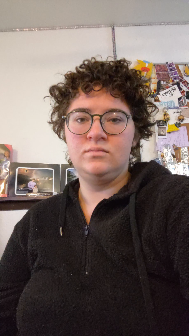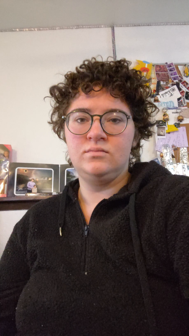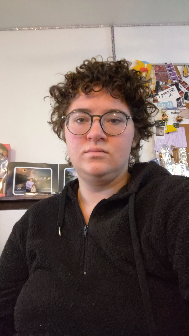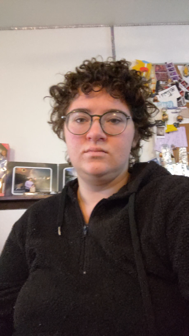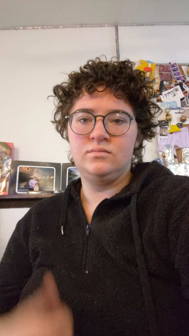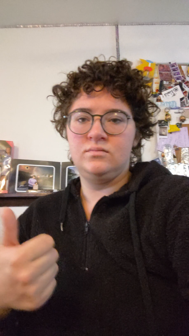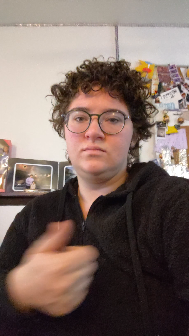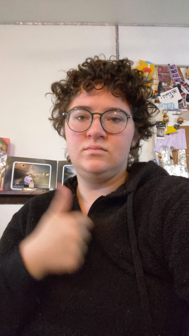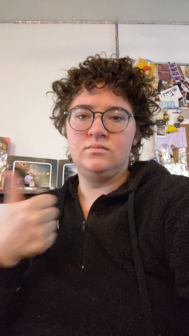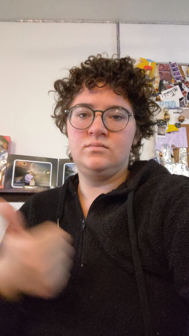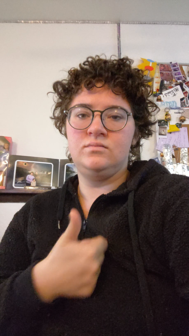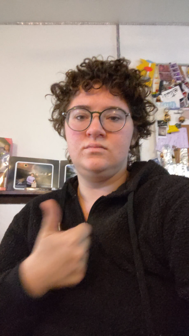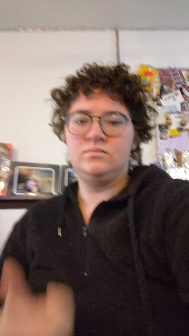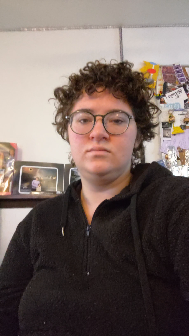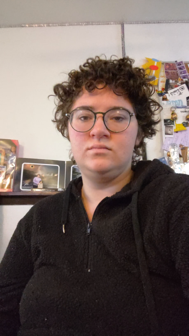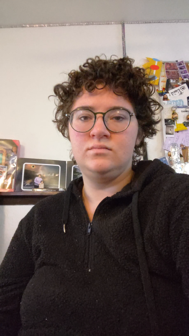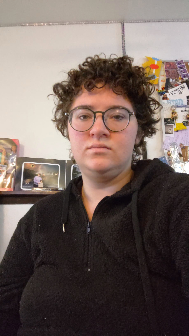basement